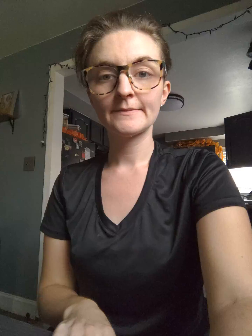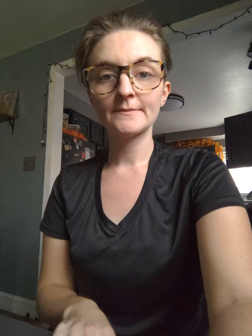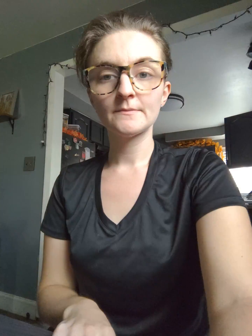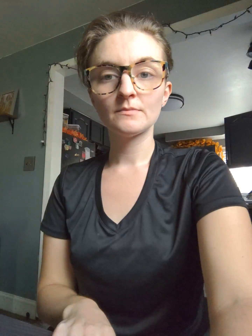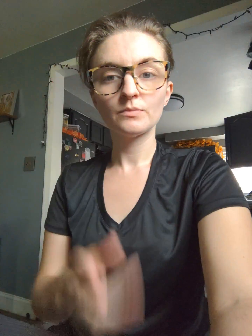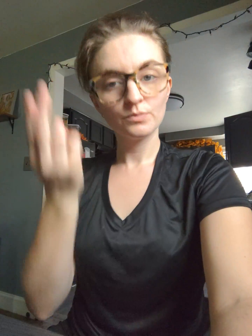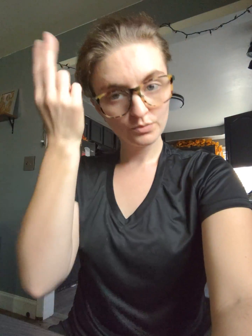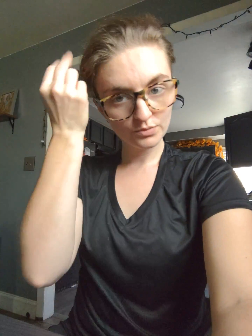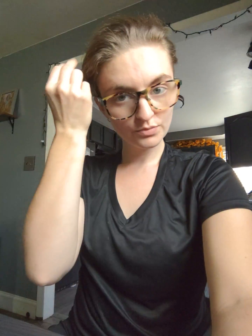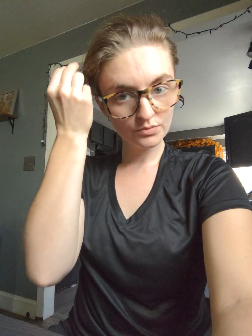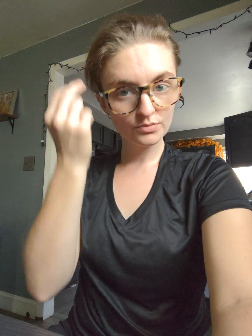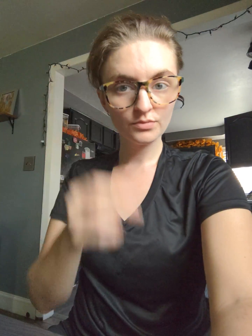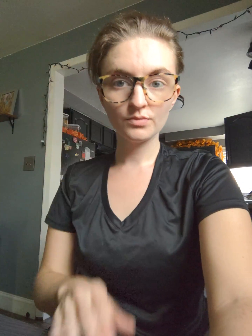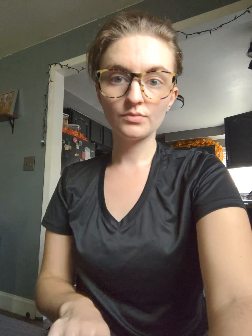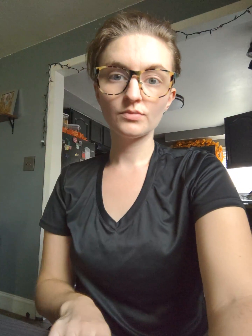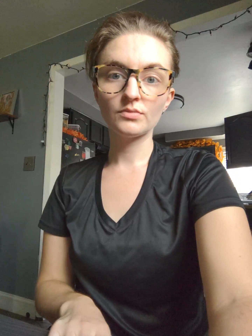rabbit